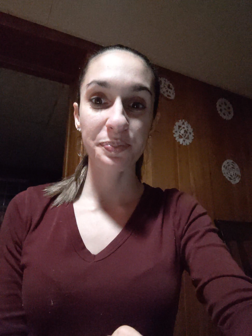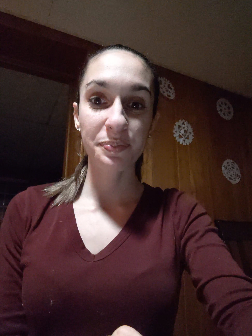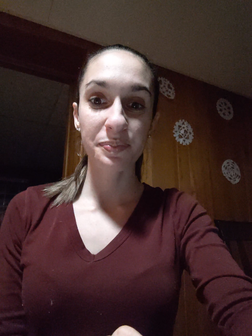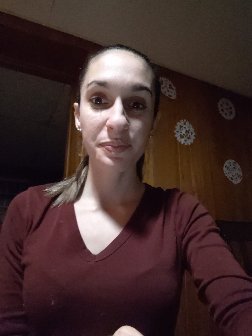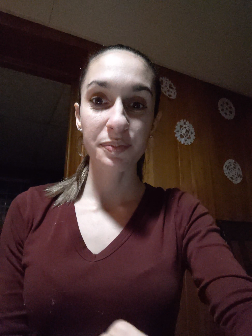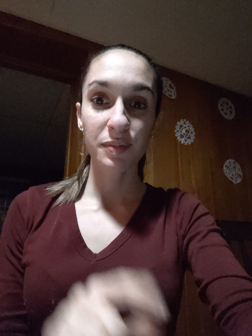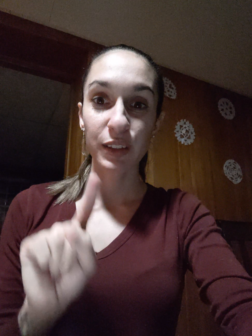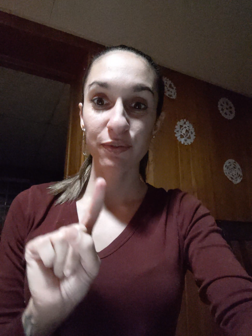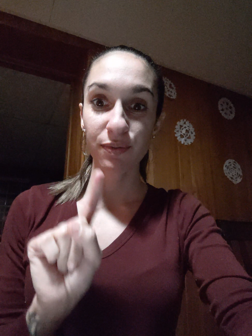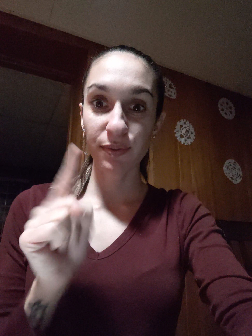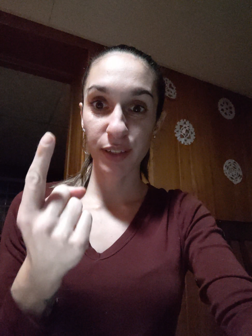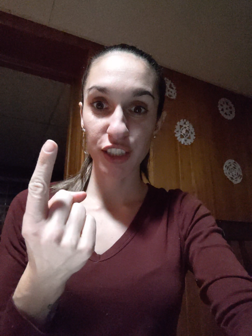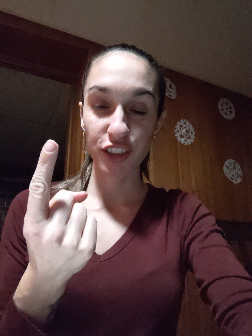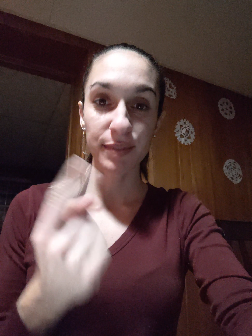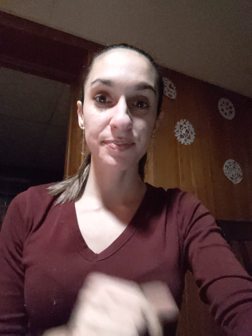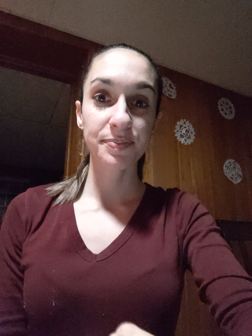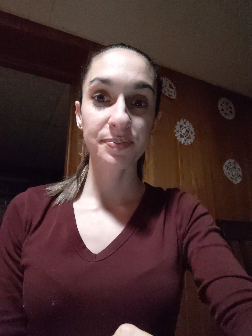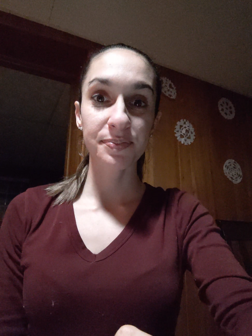first